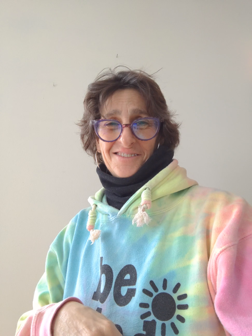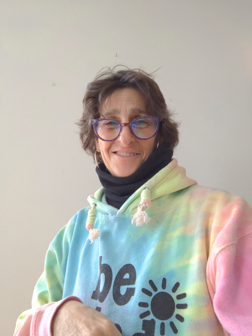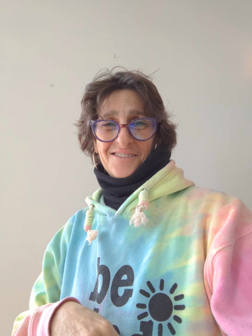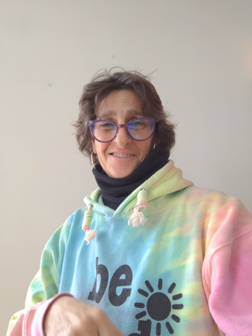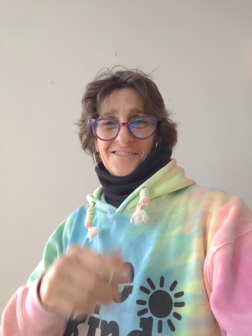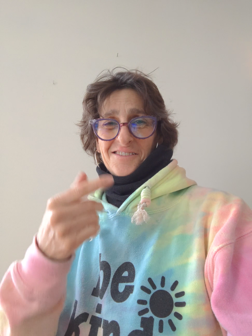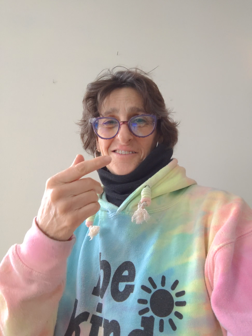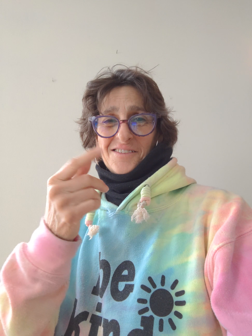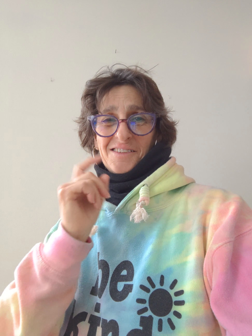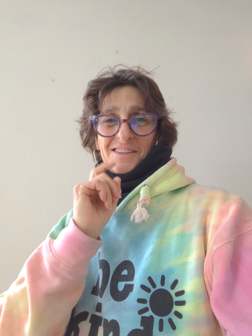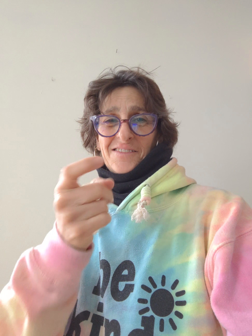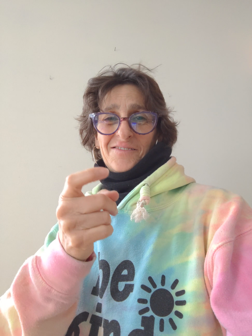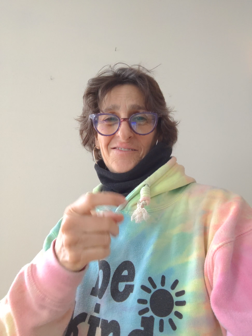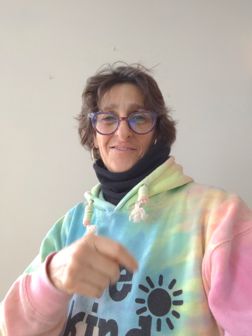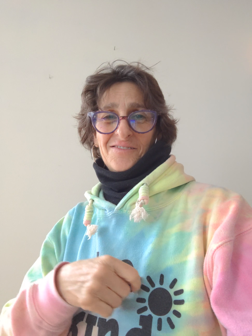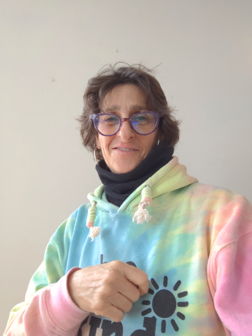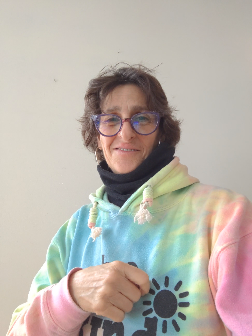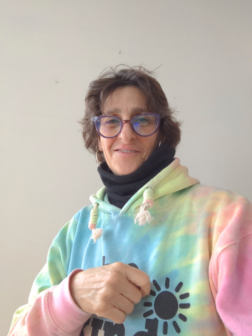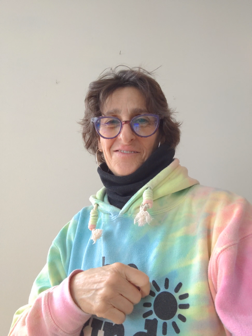gift